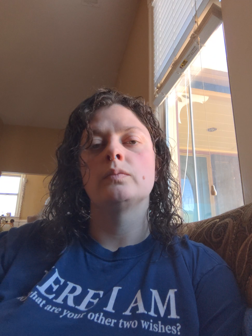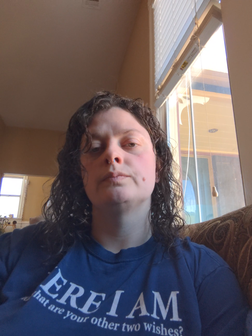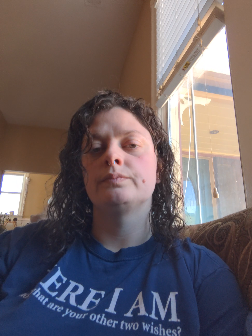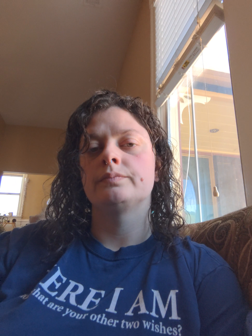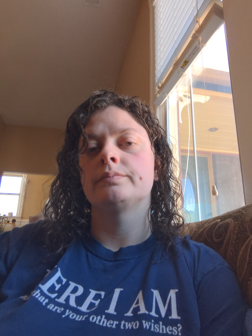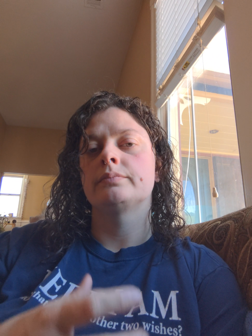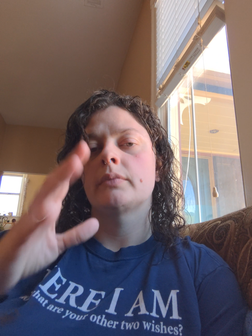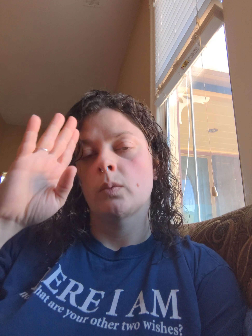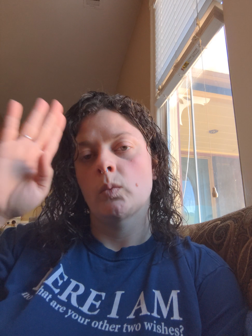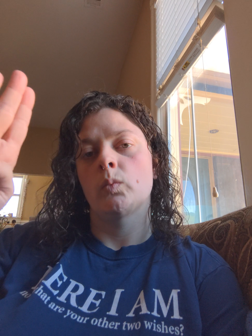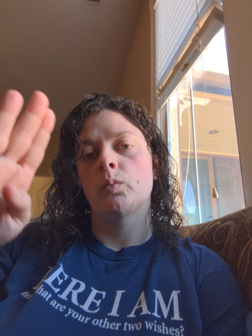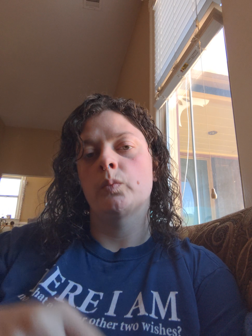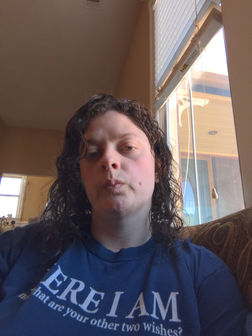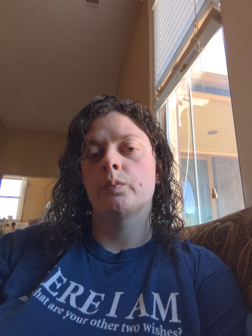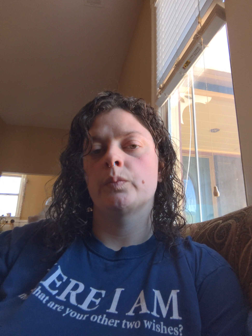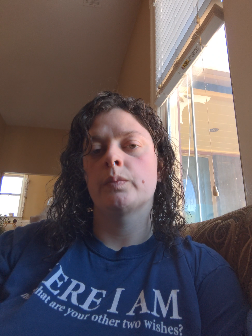hello